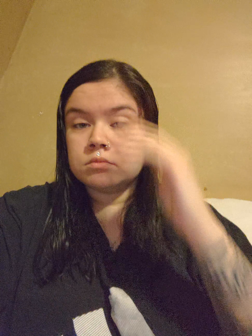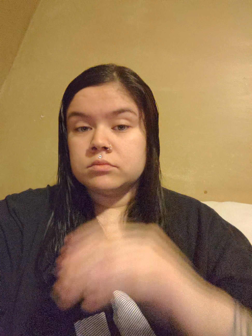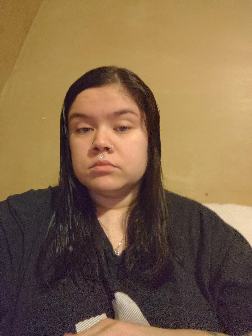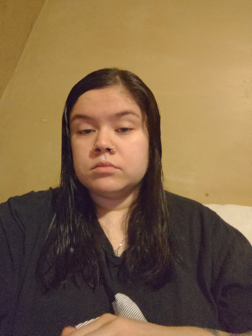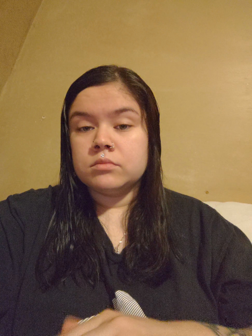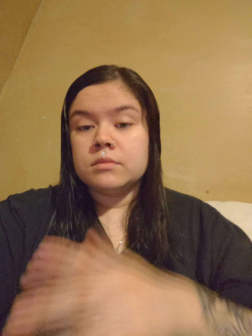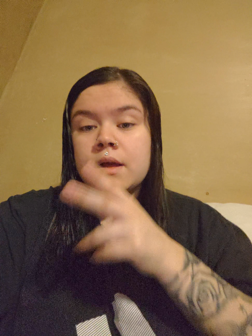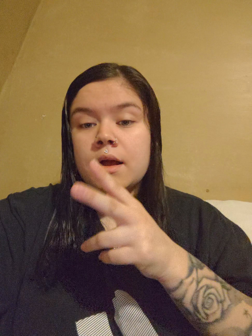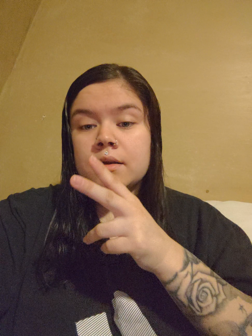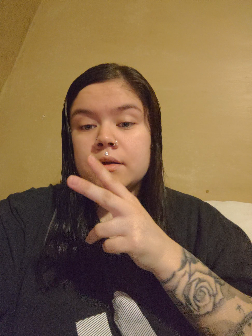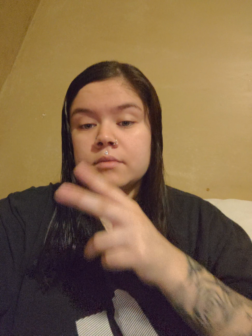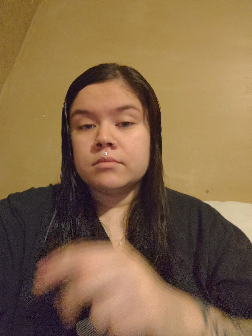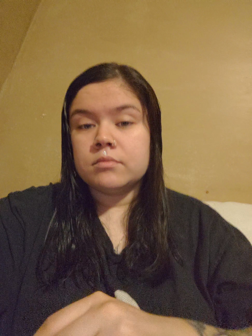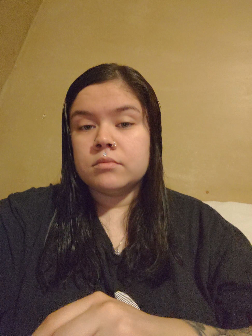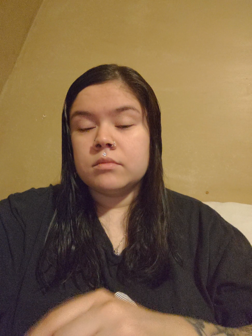hen